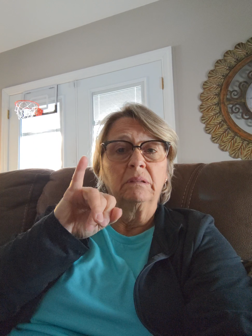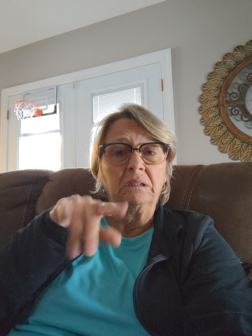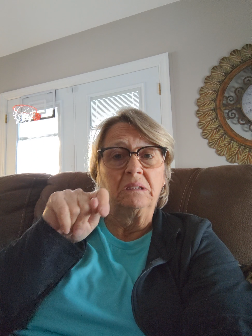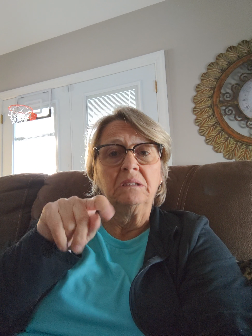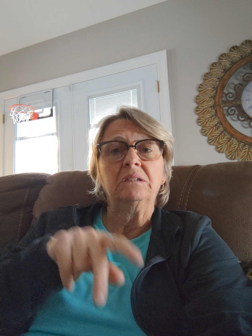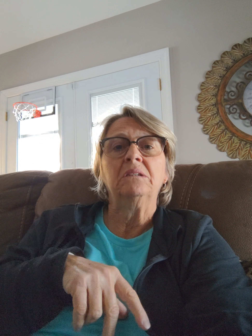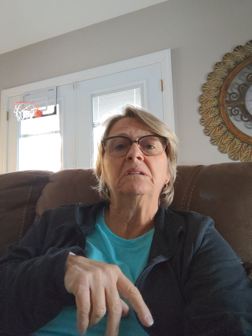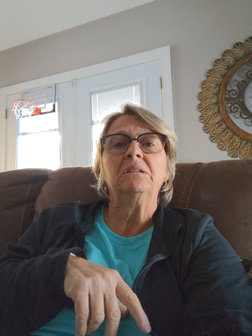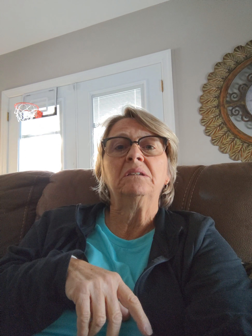he/she/it